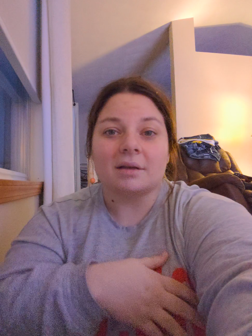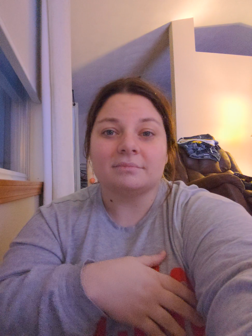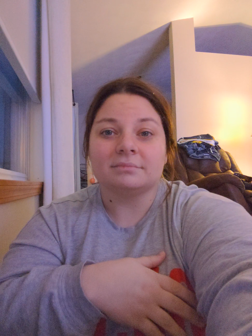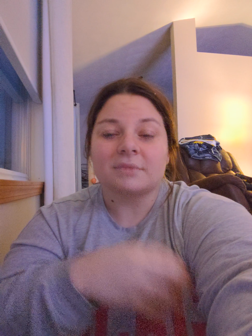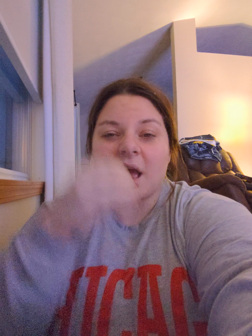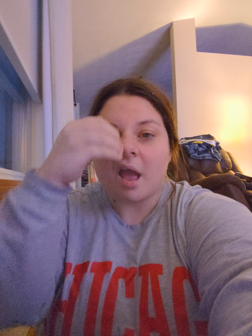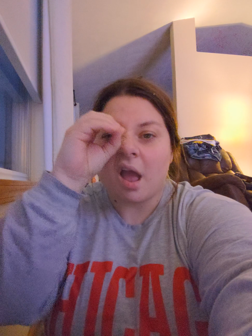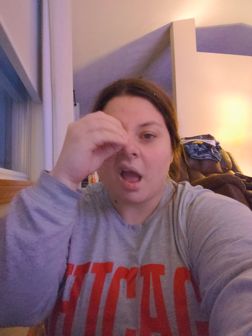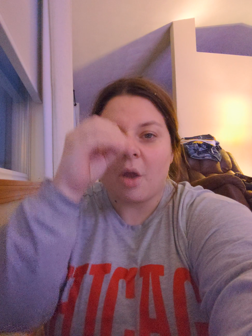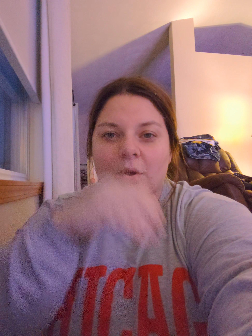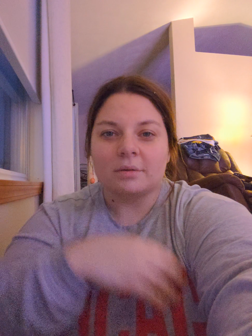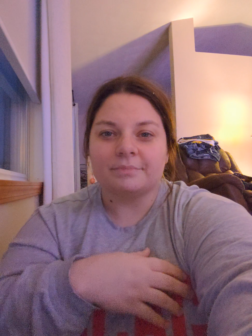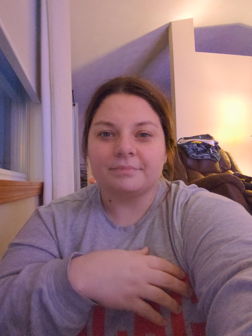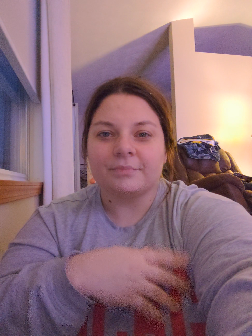owl